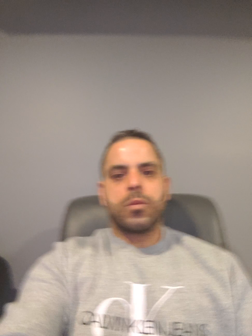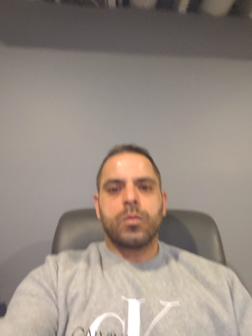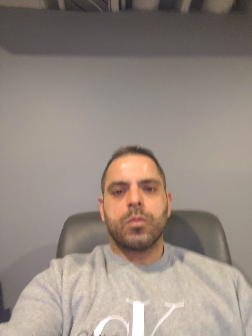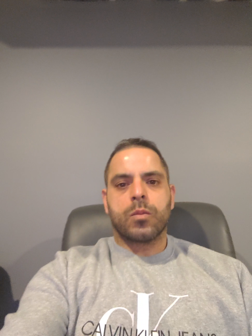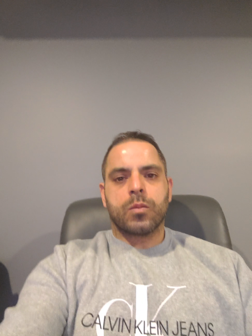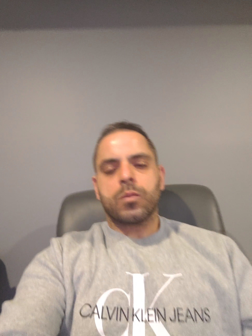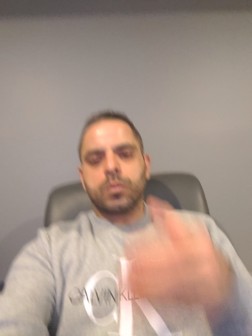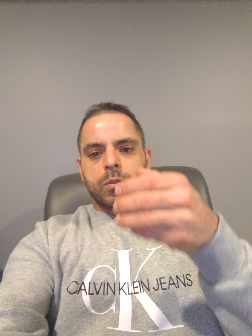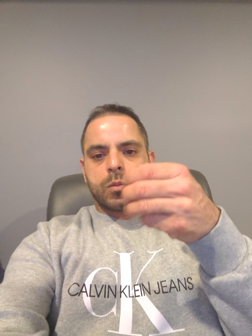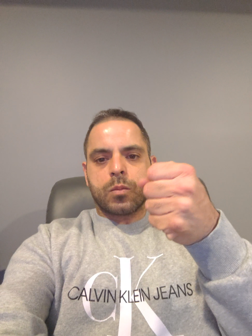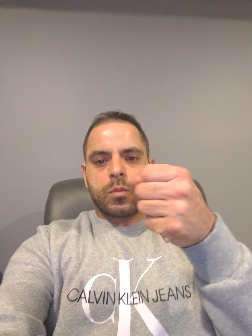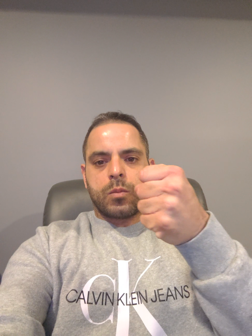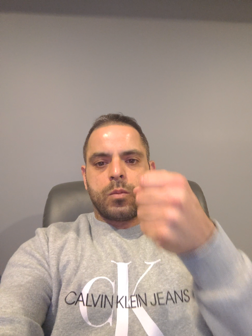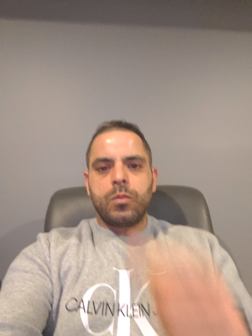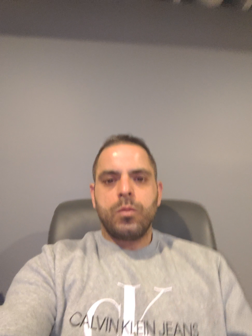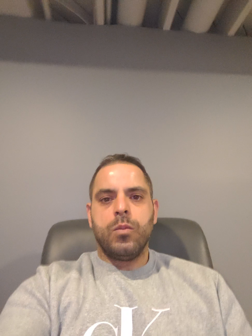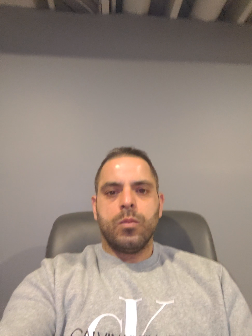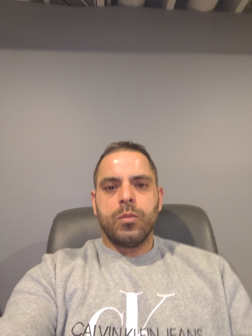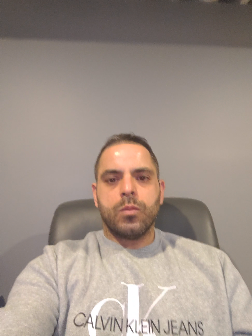milk